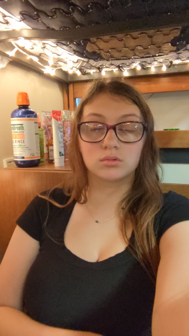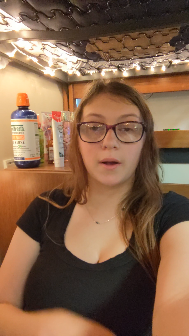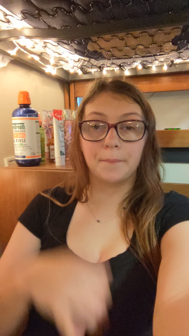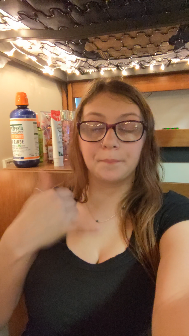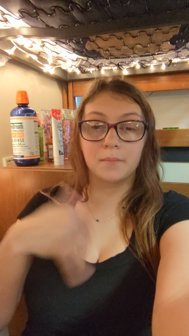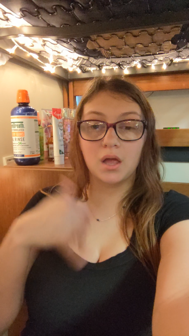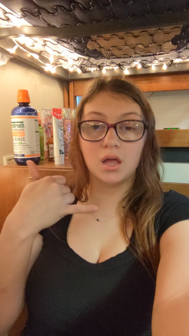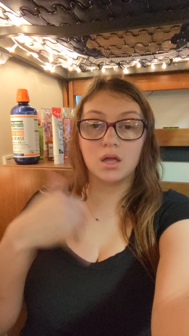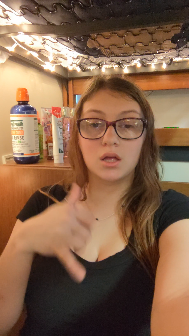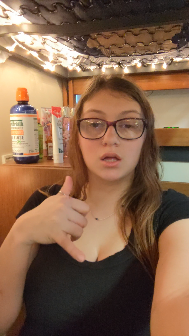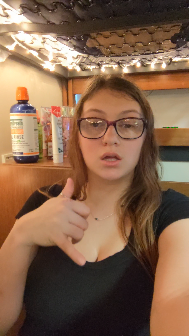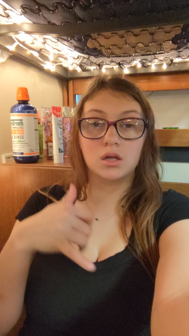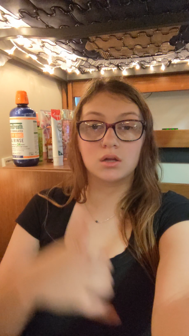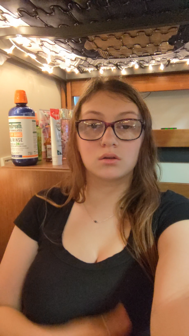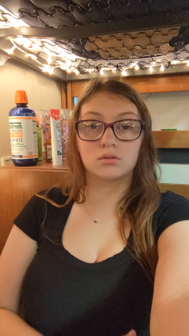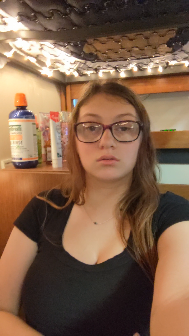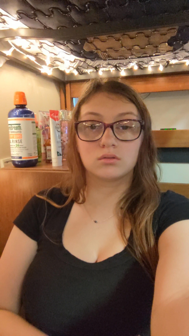play